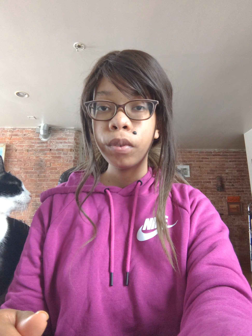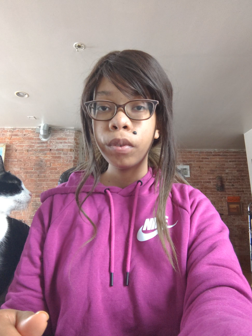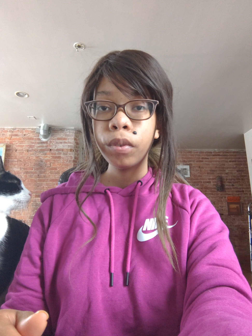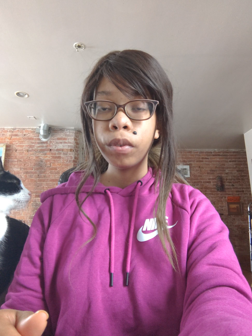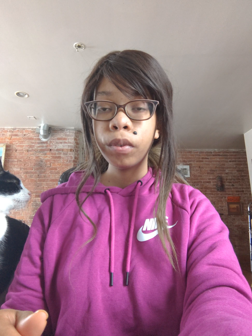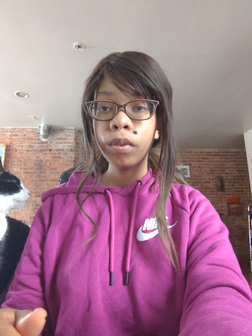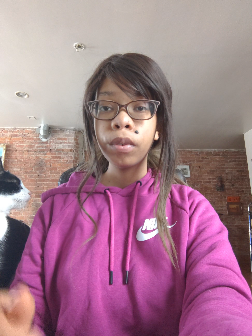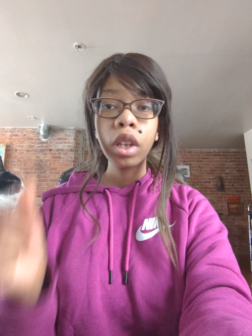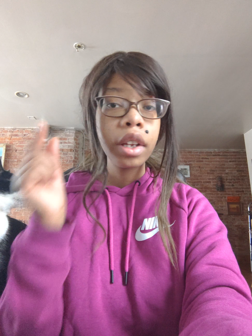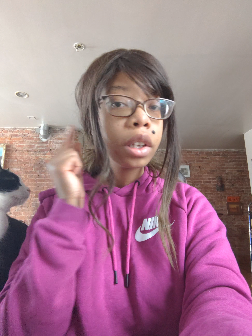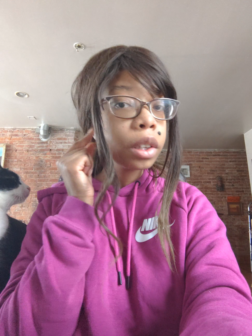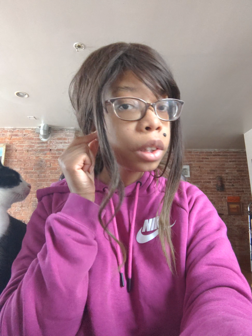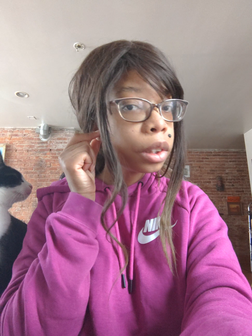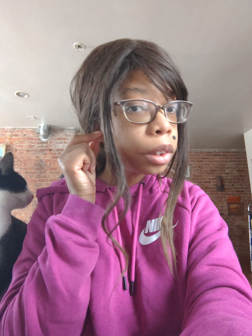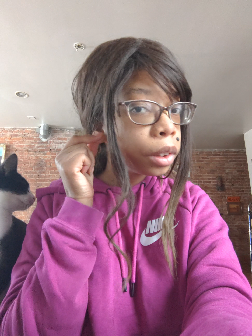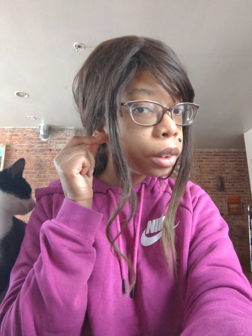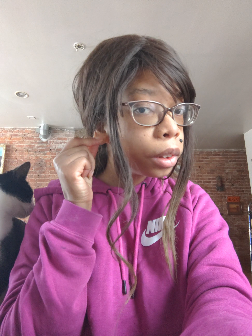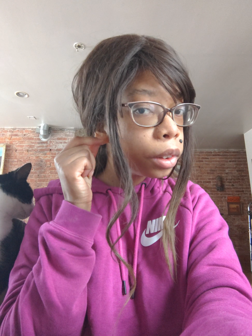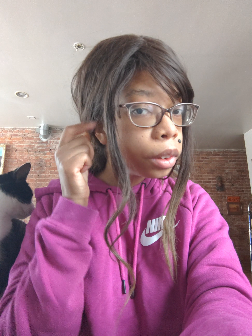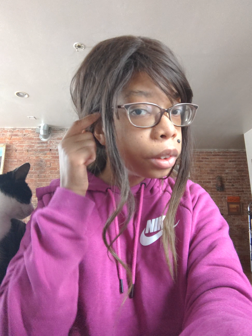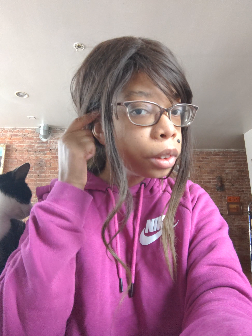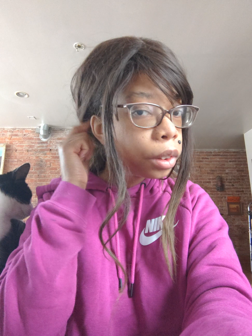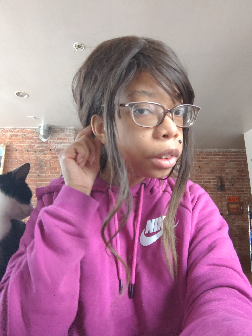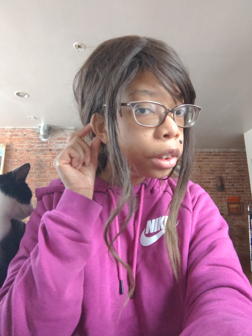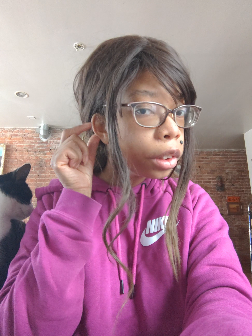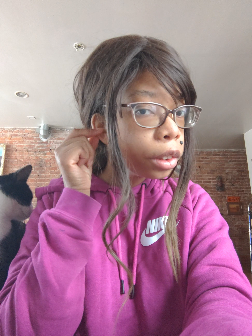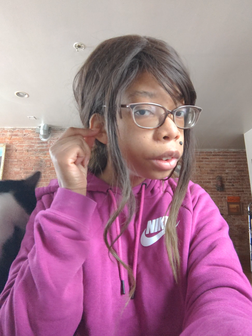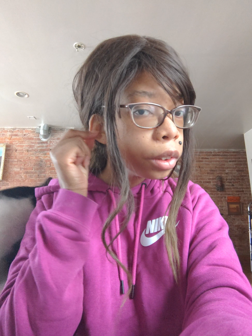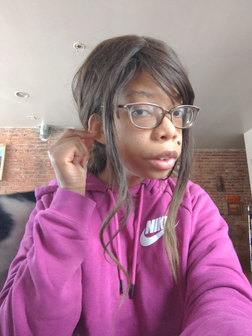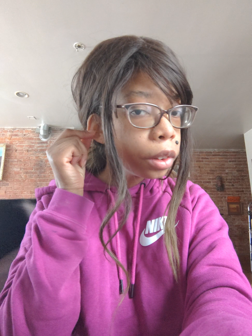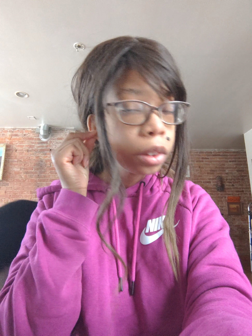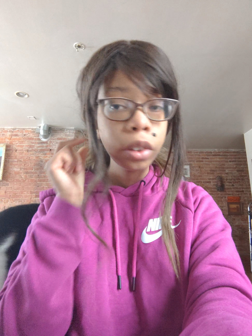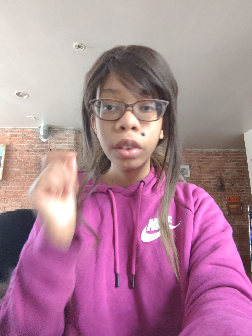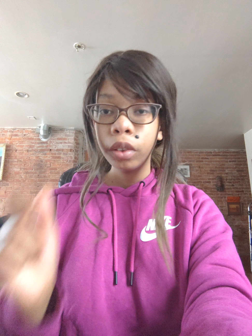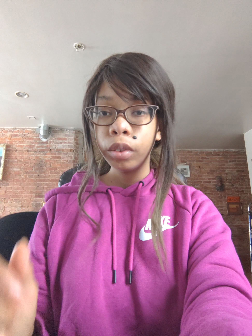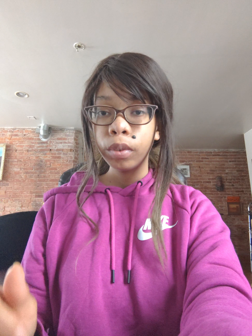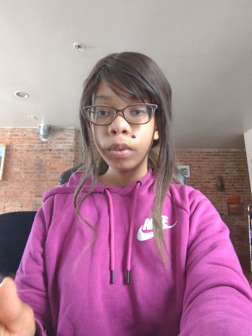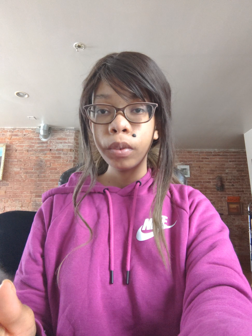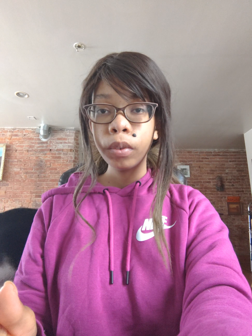ear